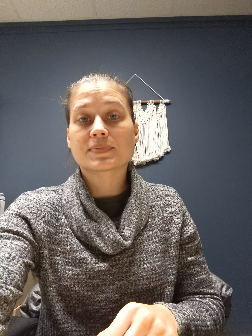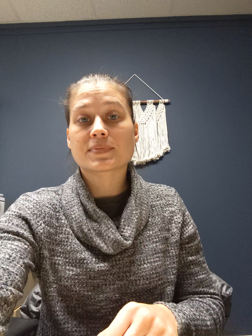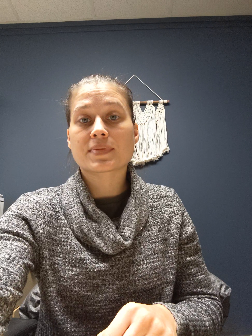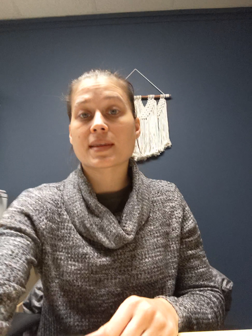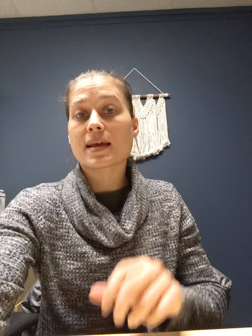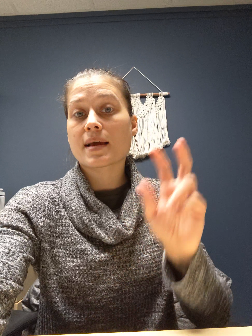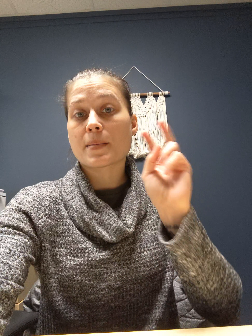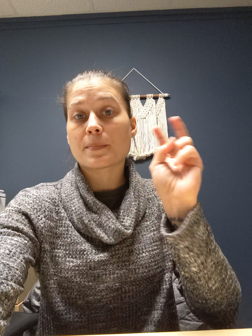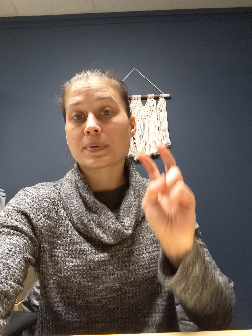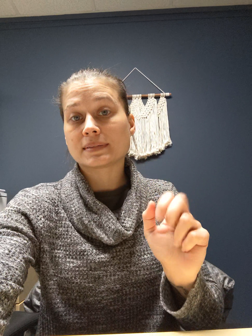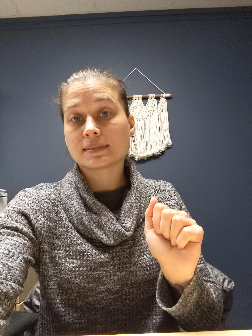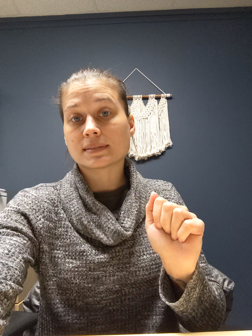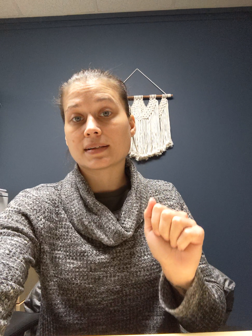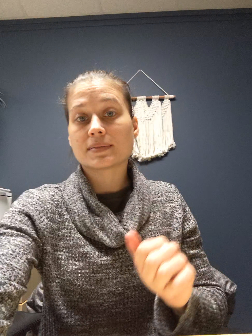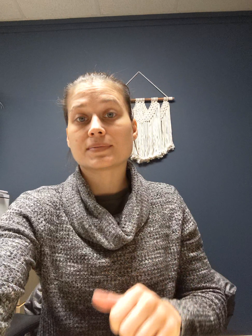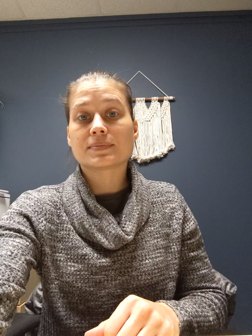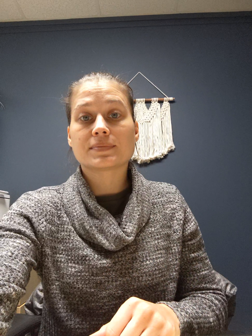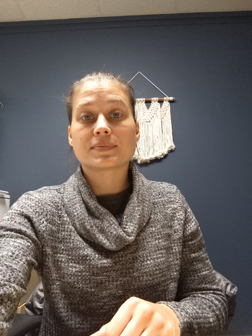pizza